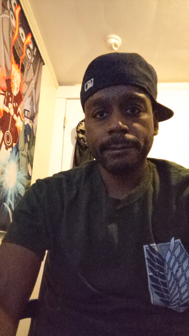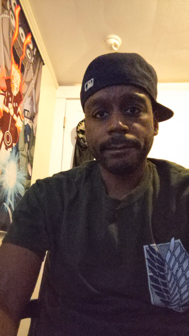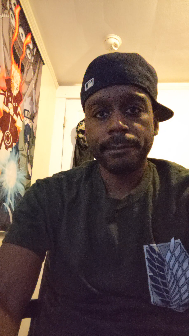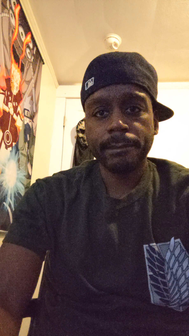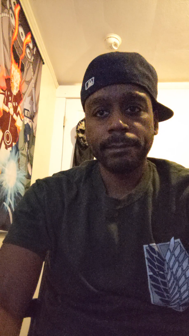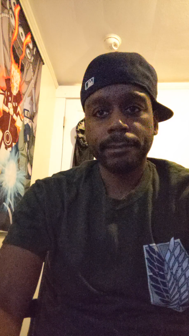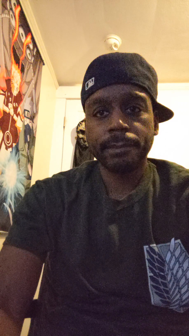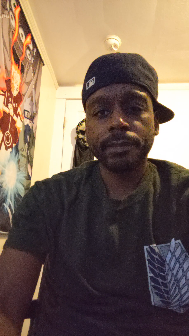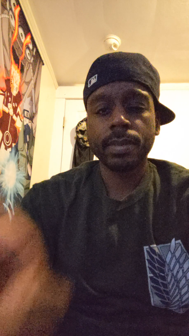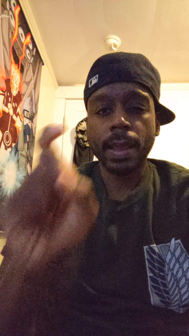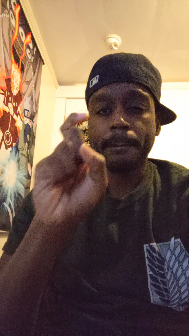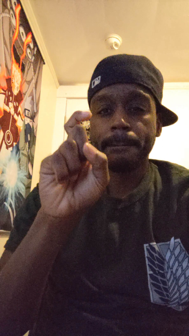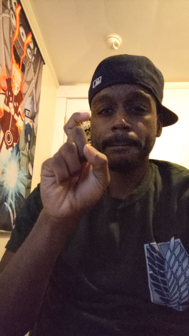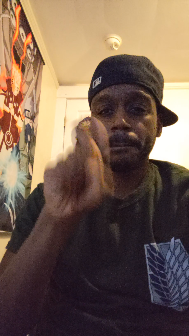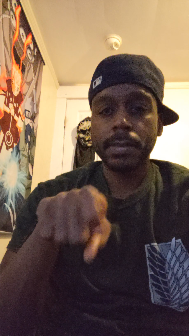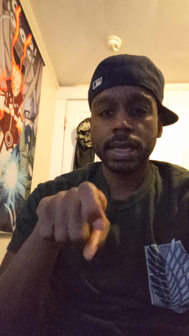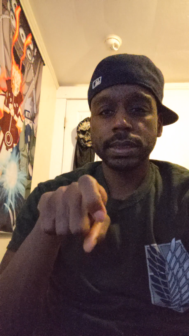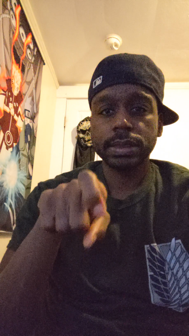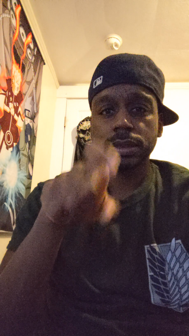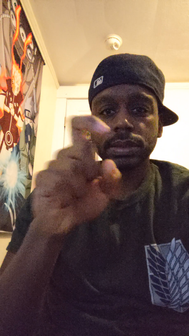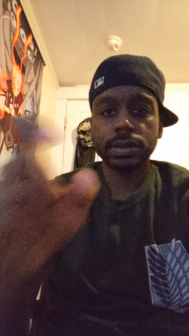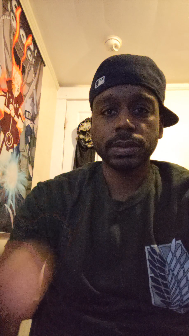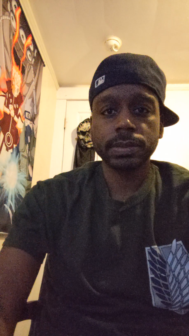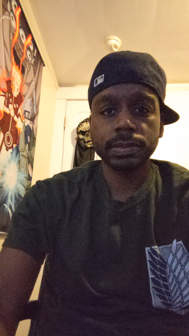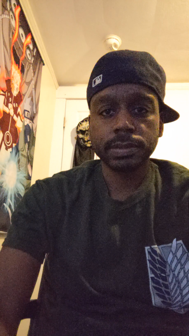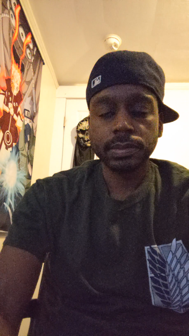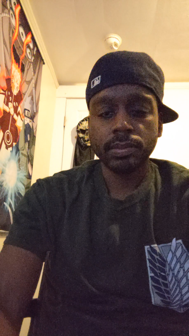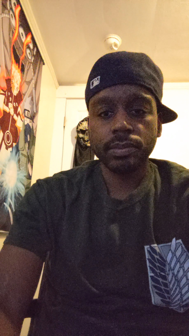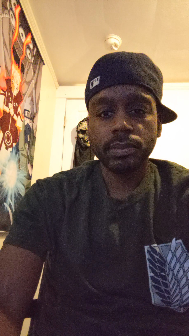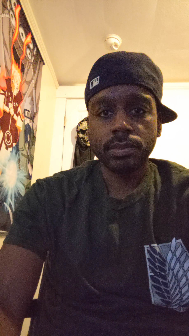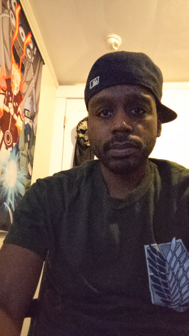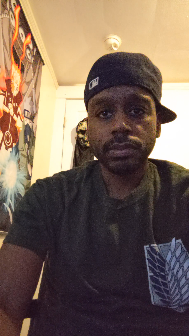must